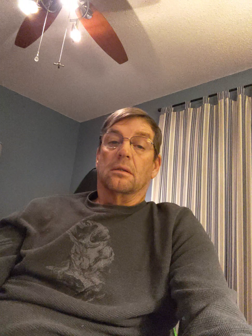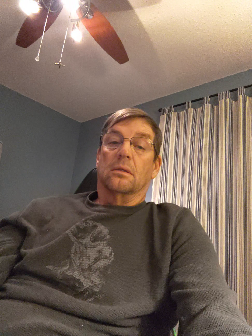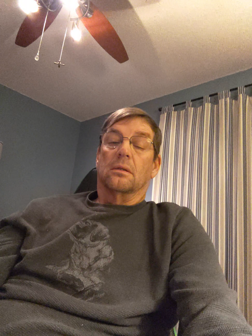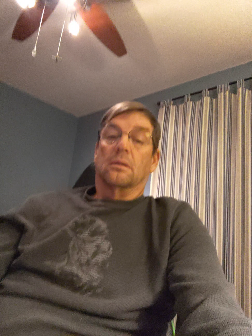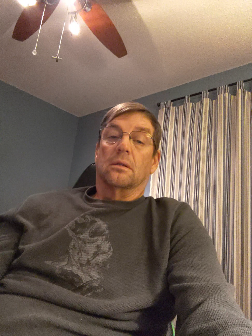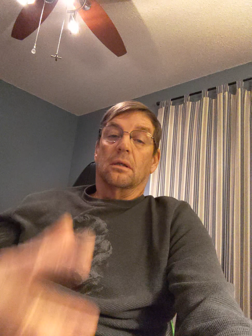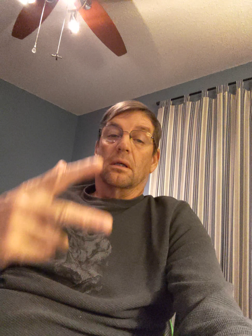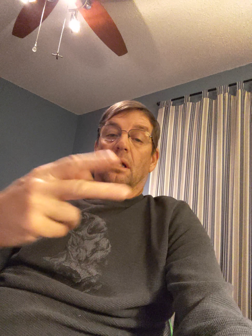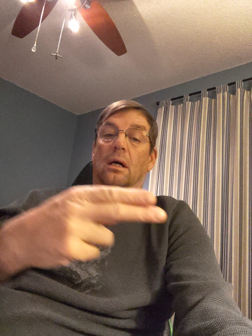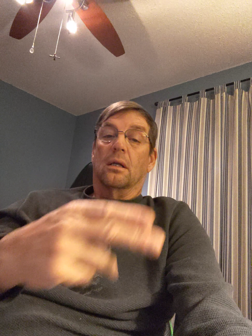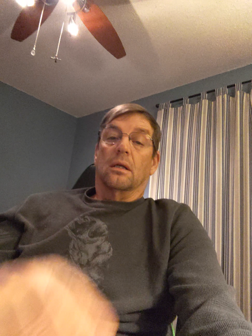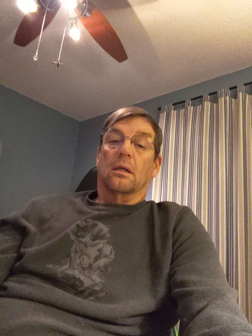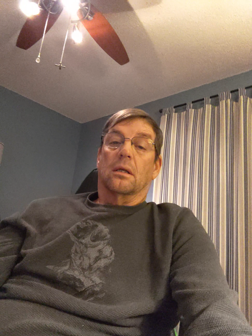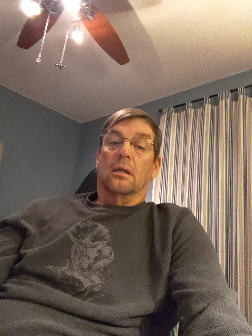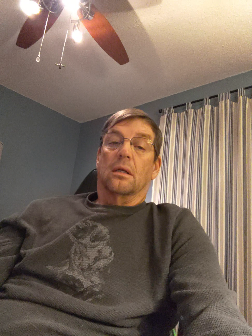cut